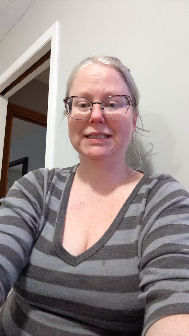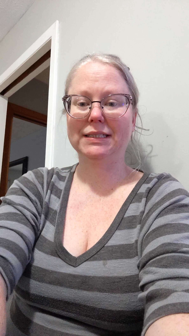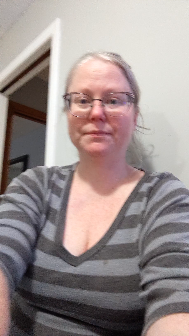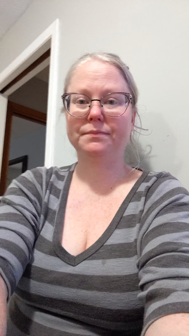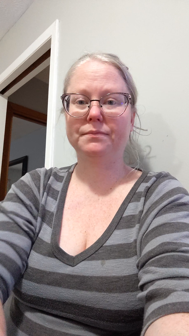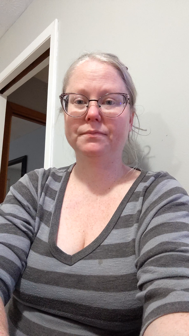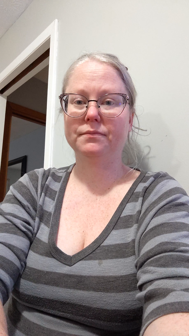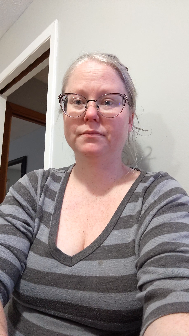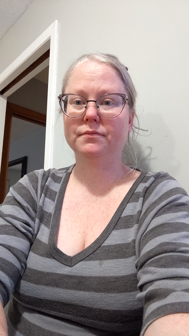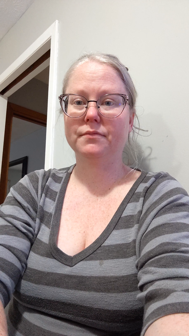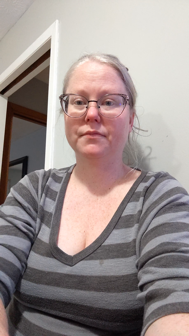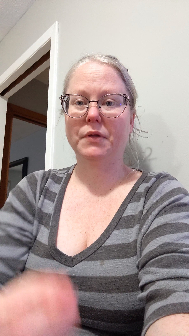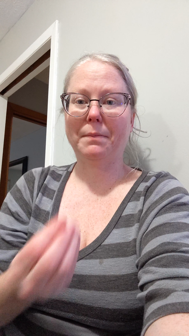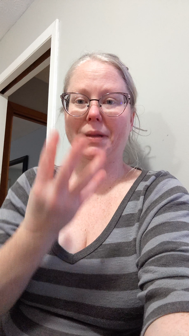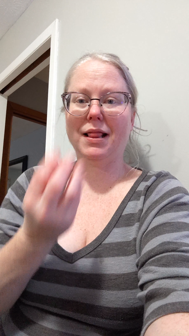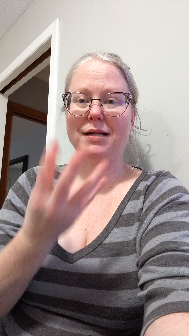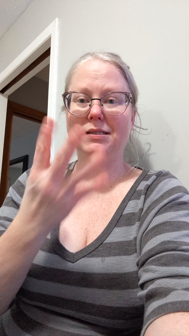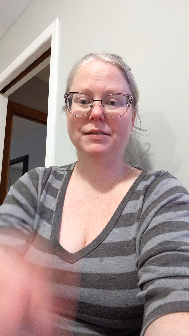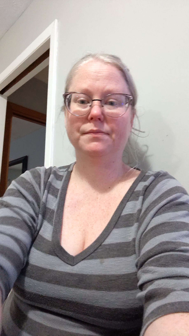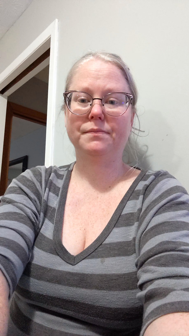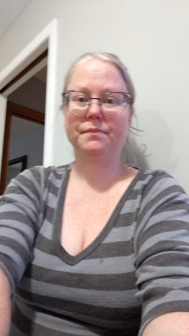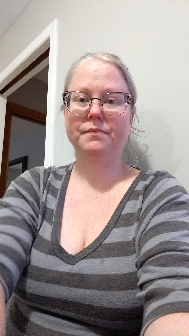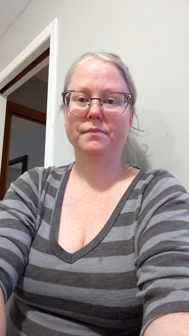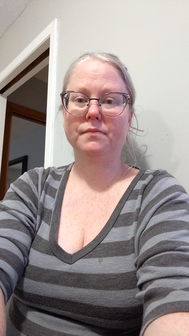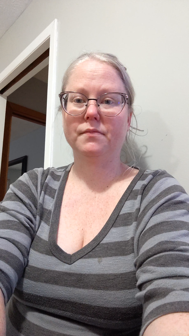plants